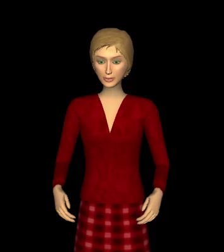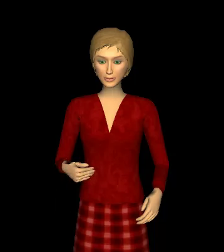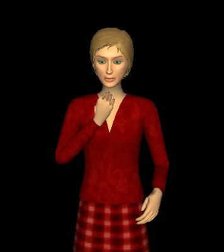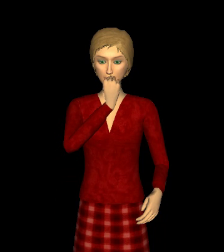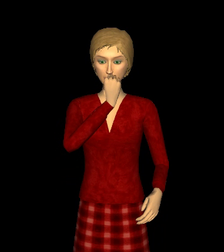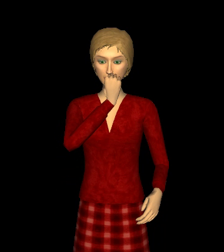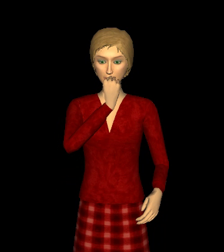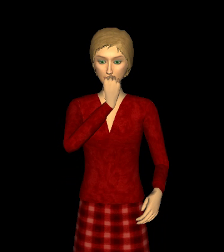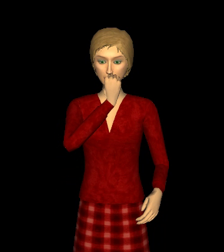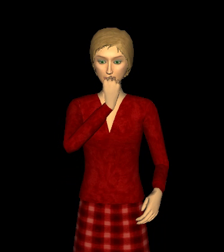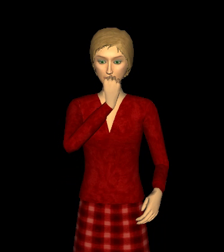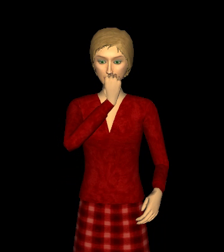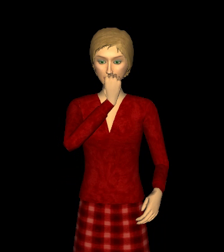وجبة